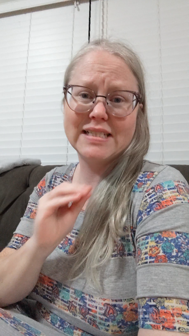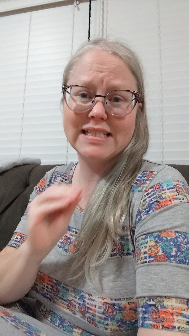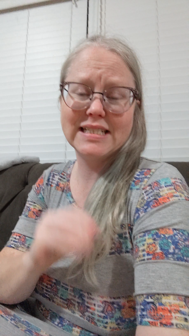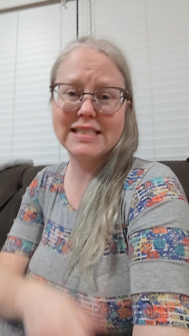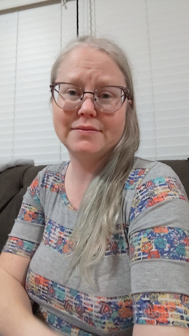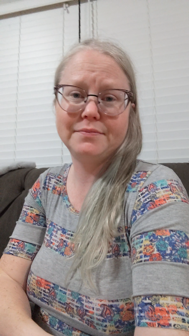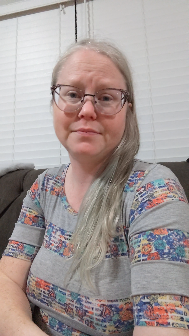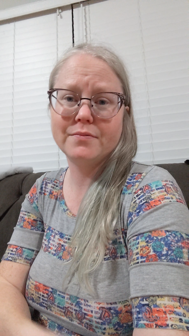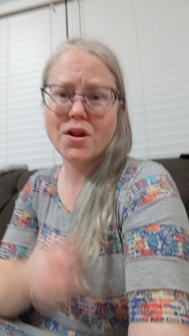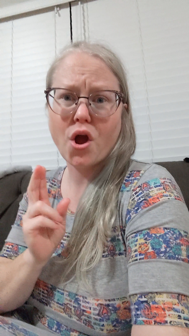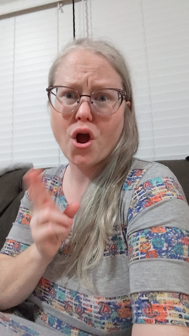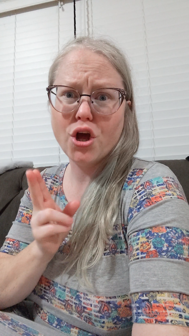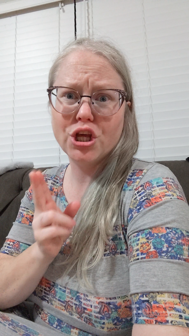hurry